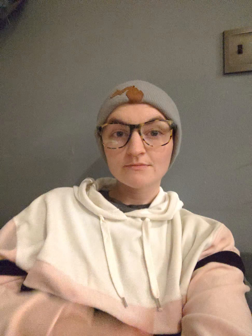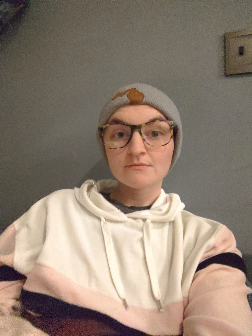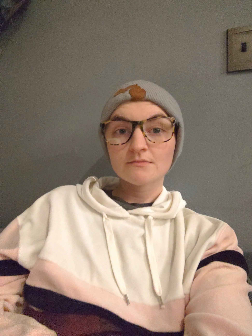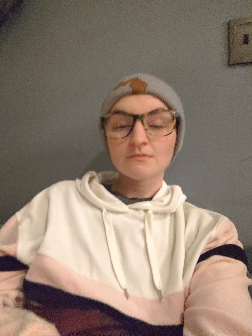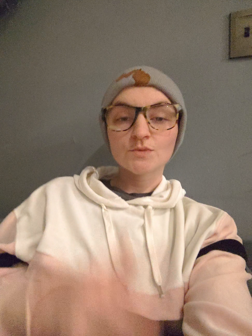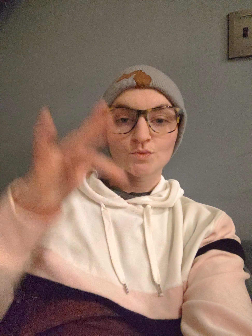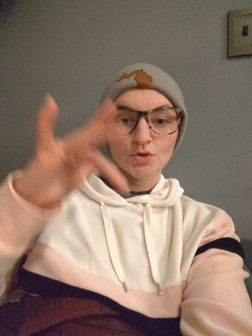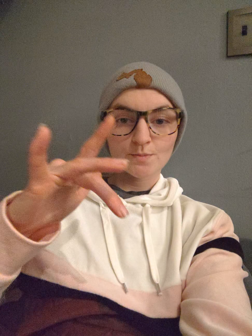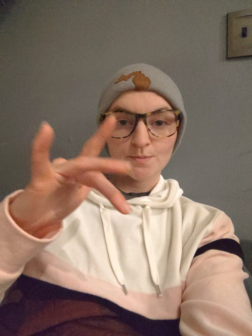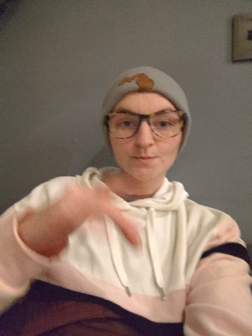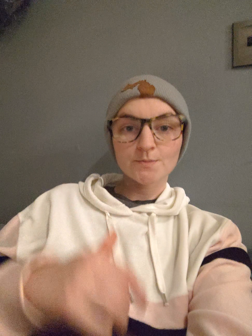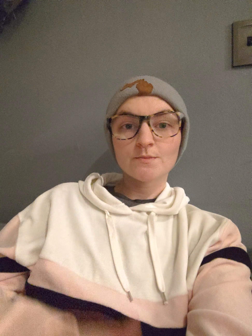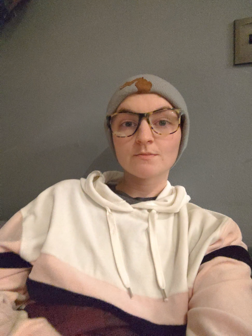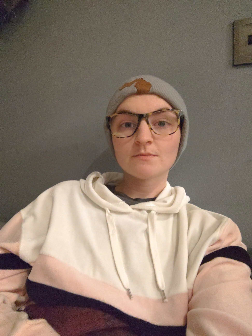touch